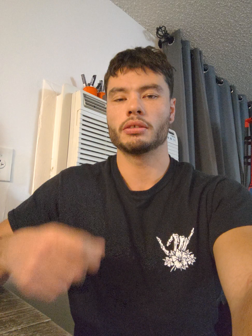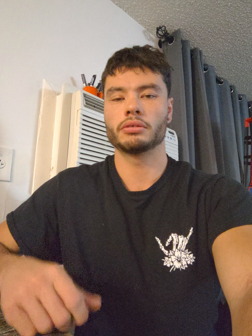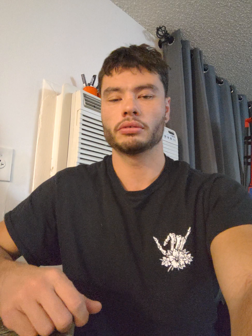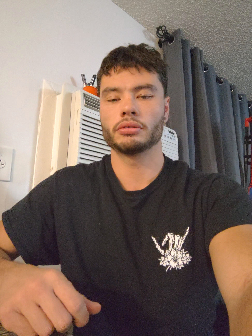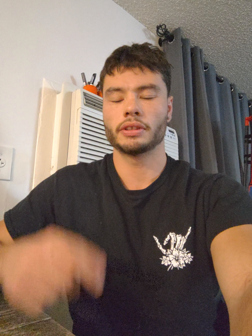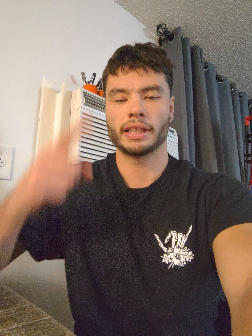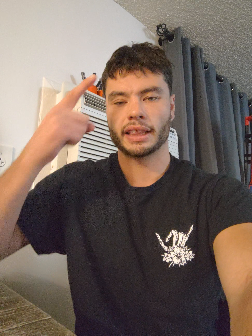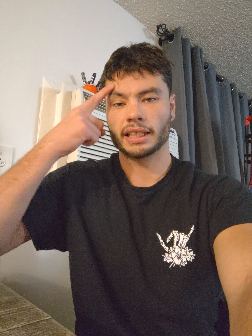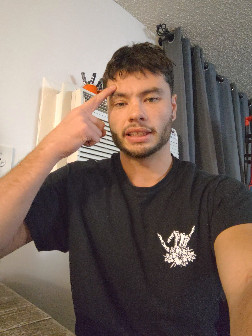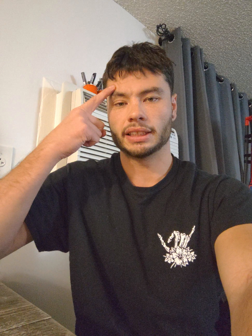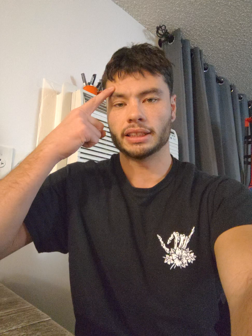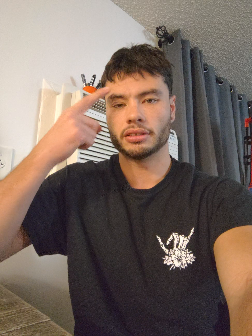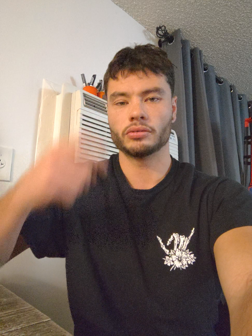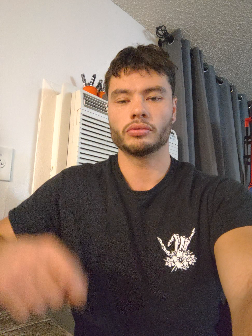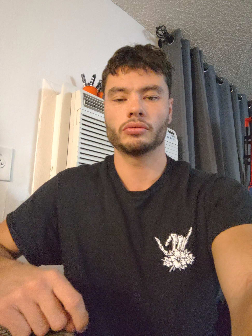think